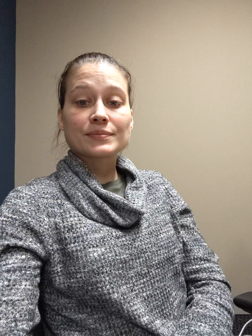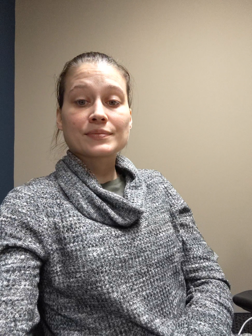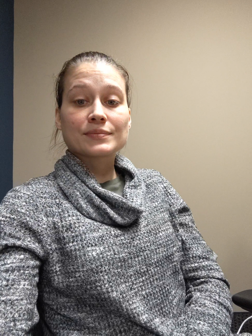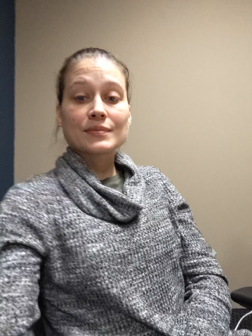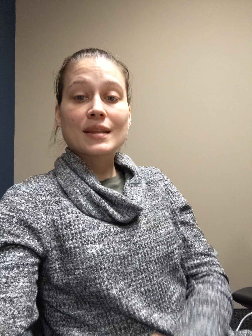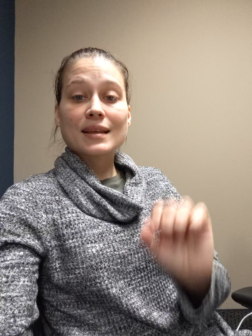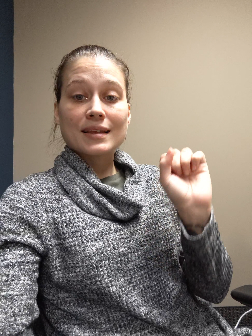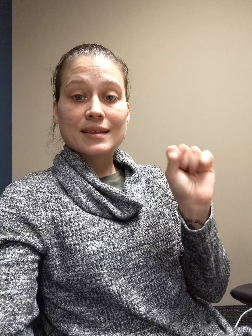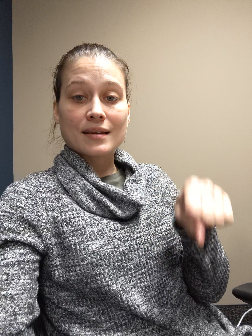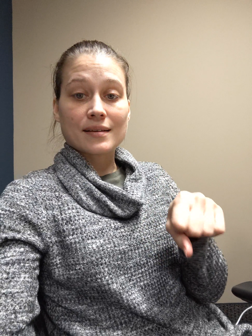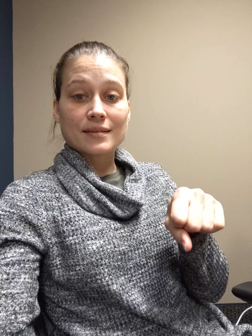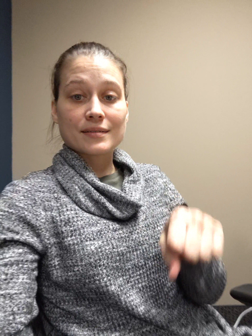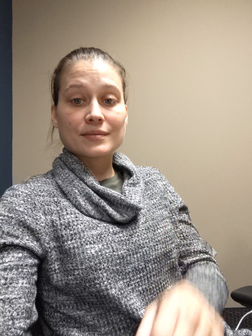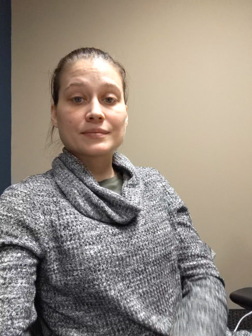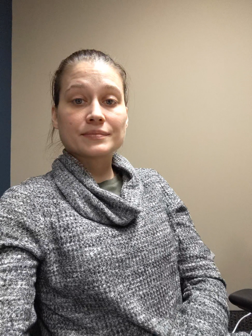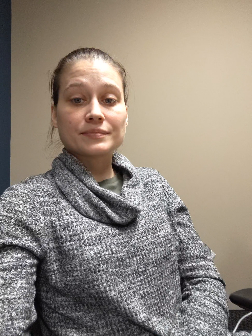can